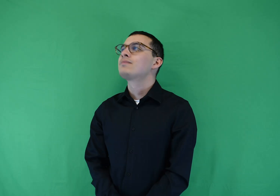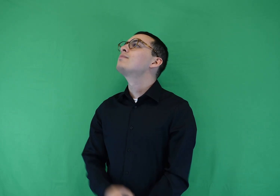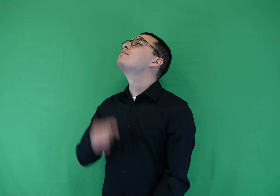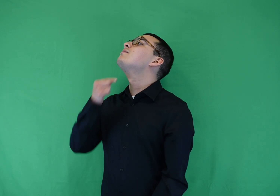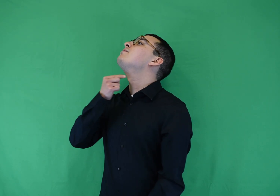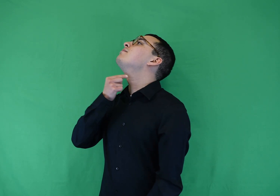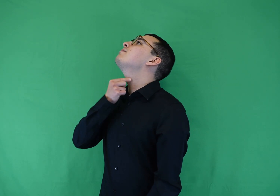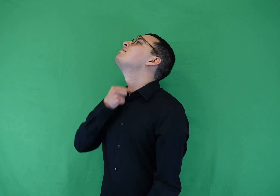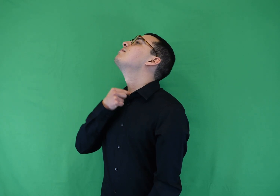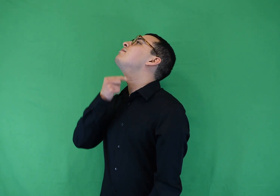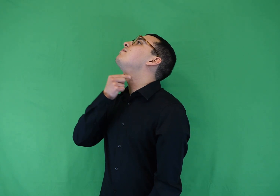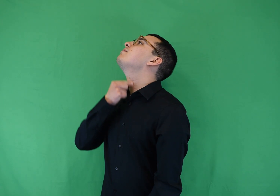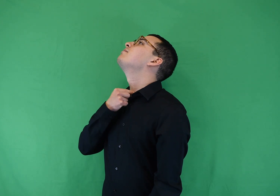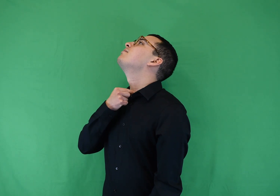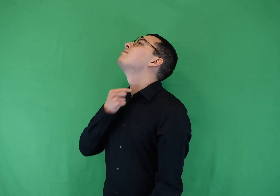garganta